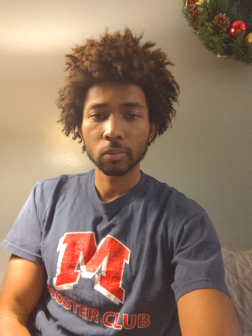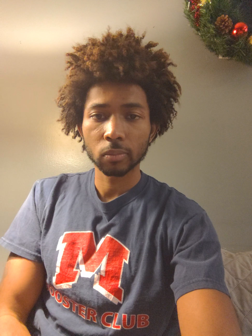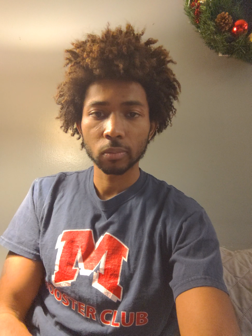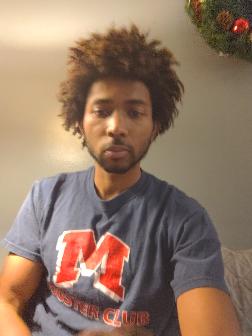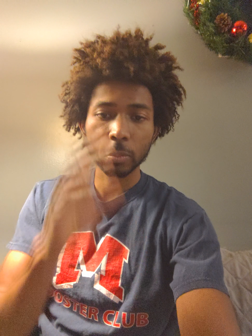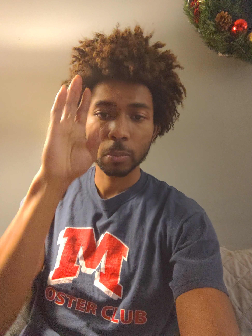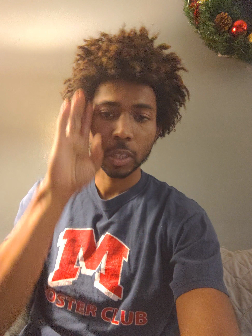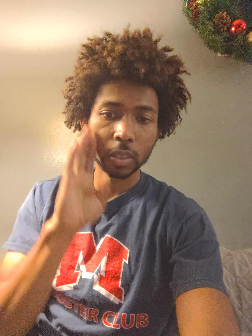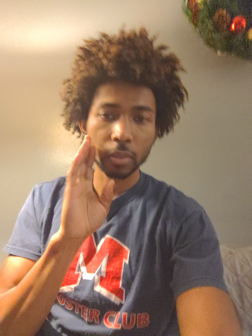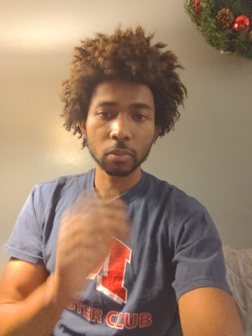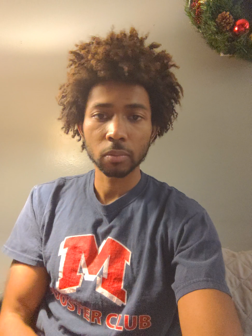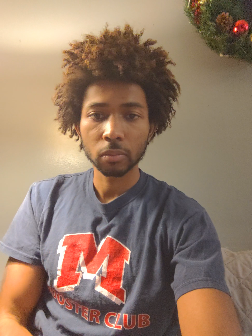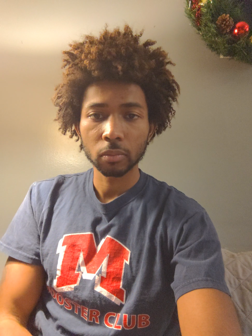brown